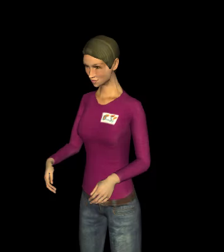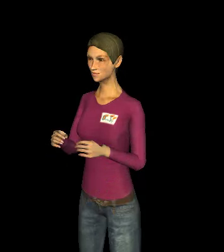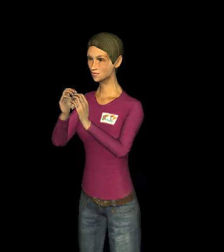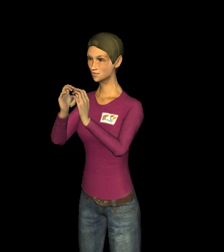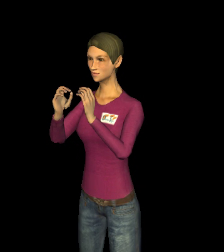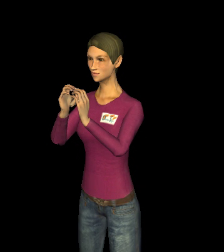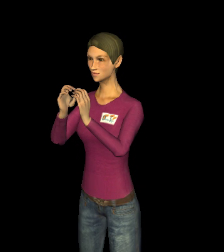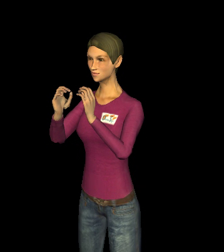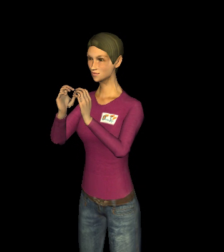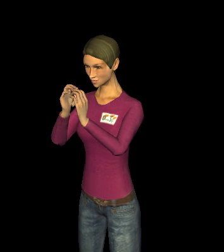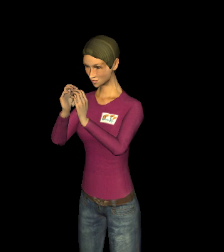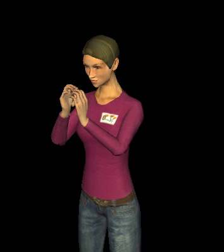فهم